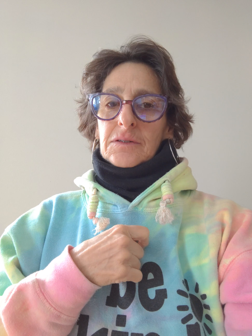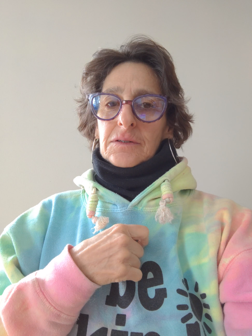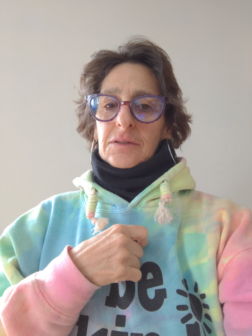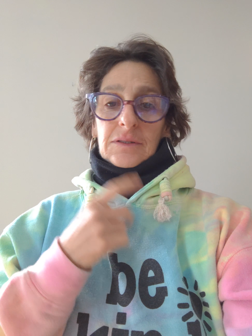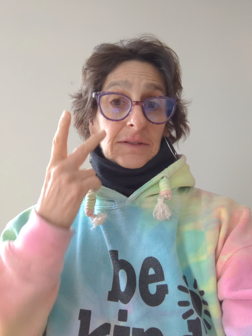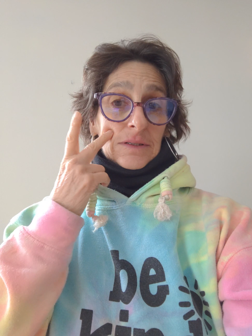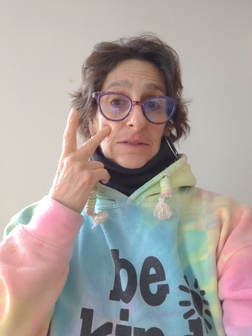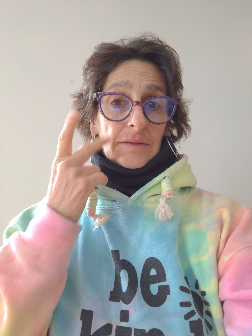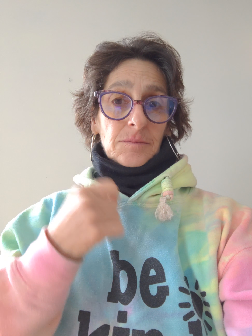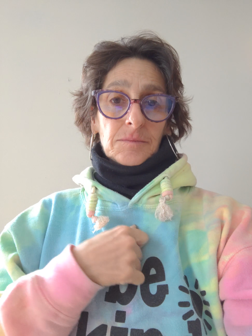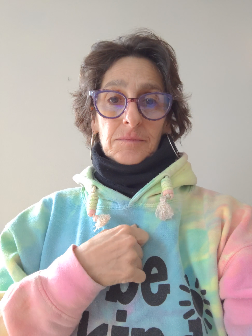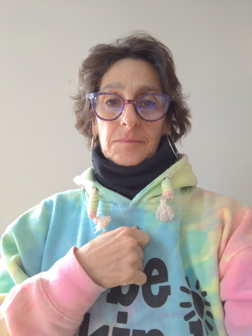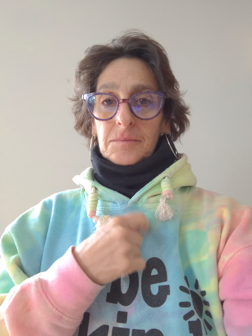see